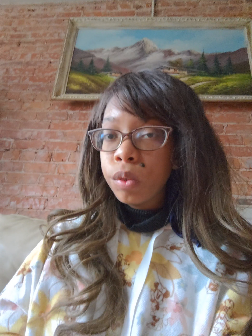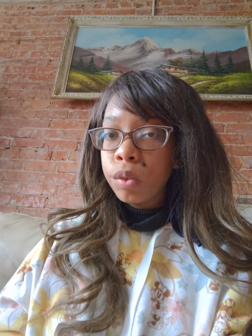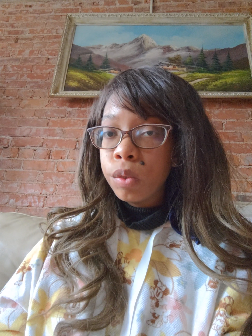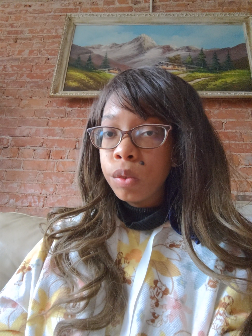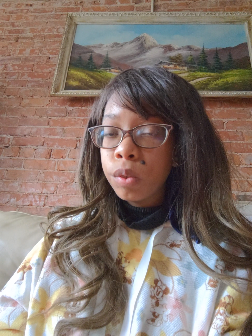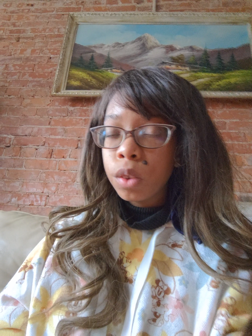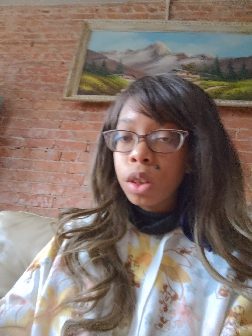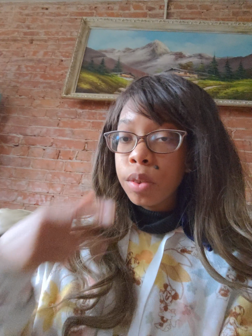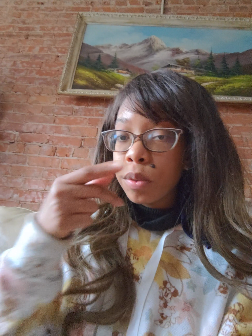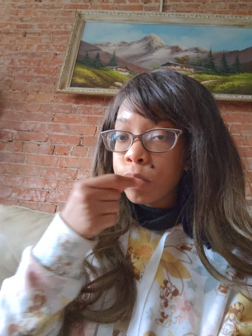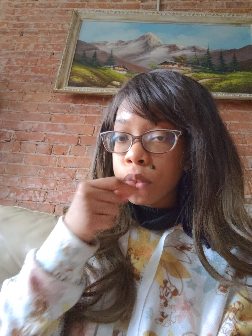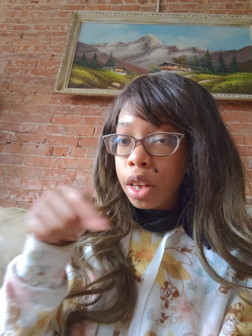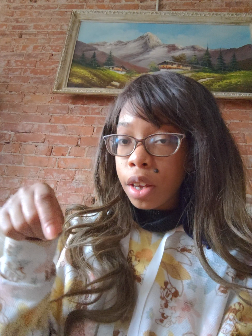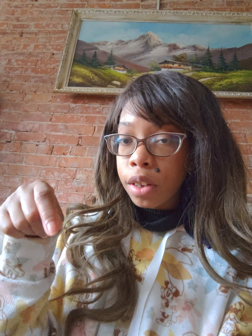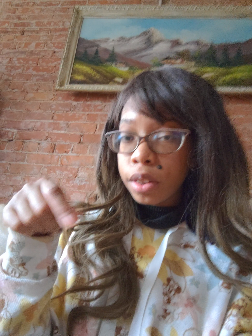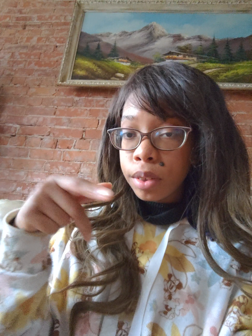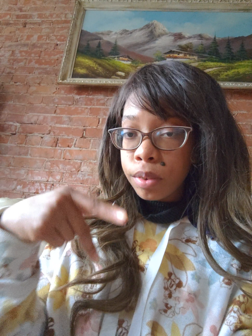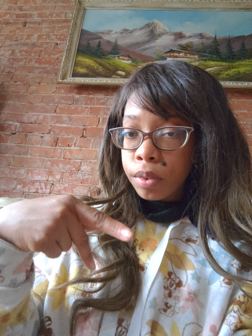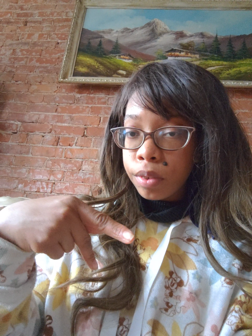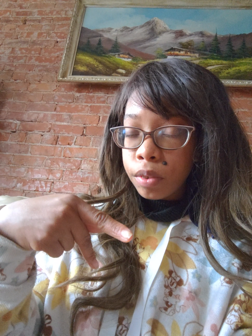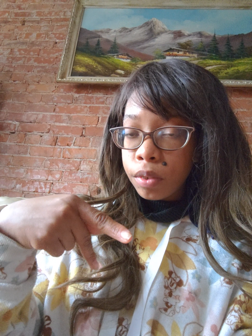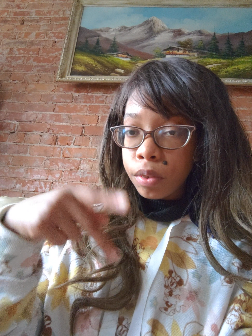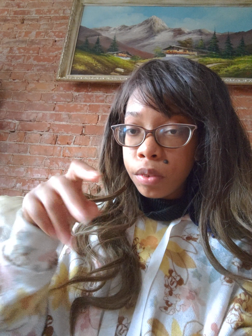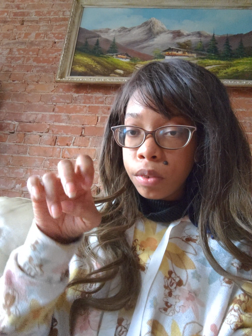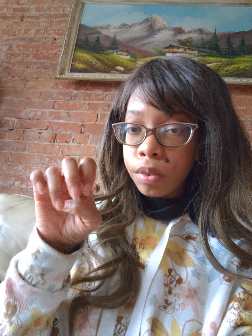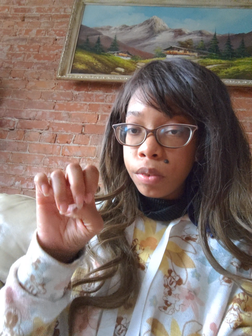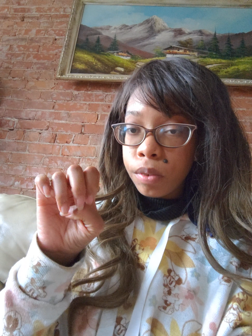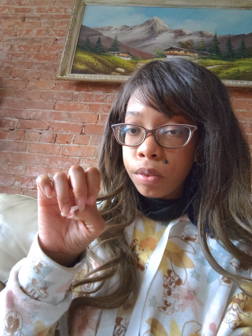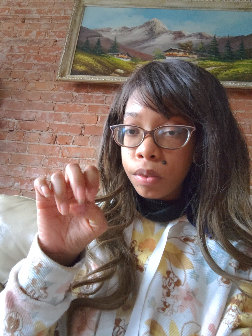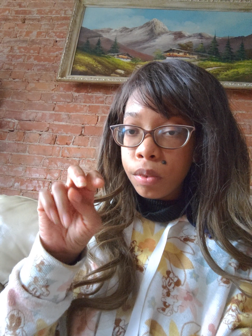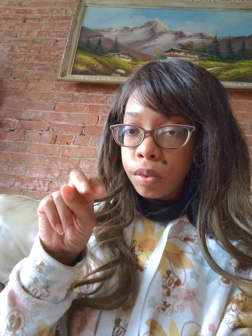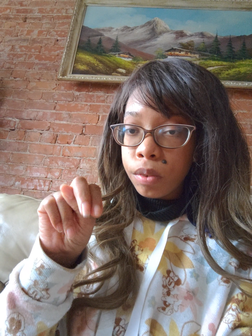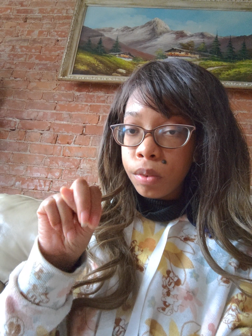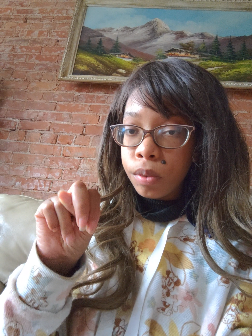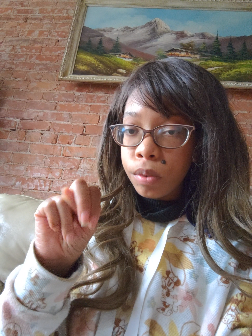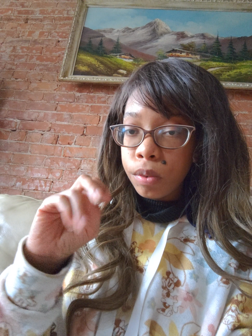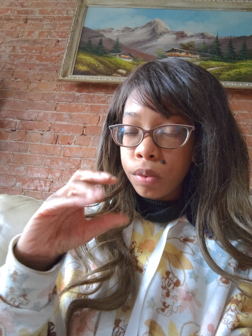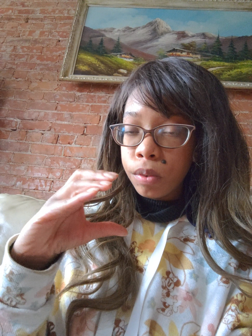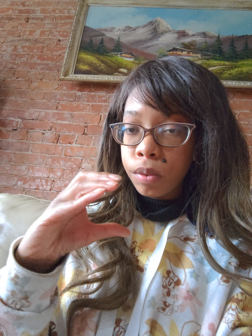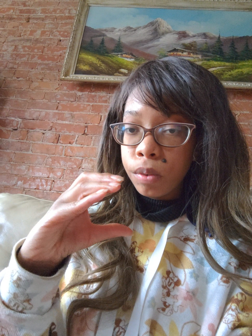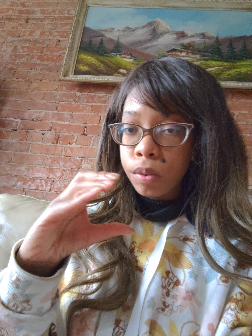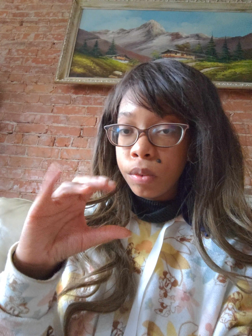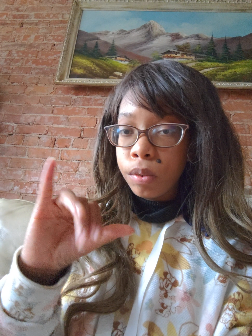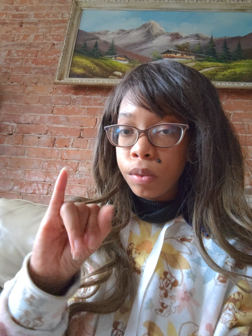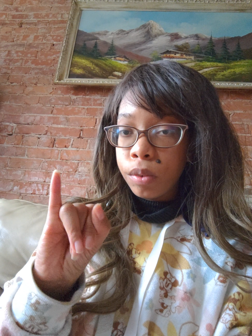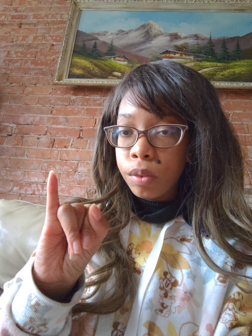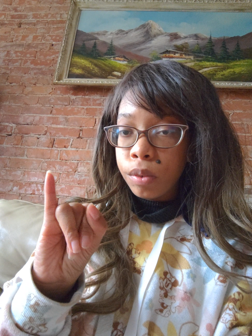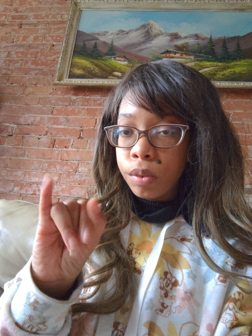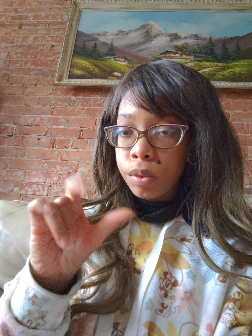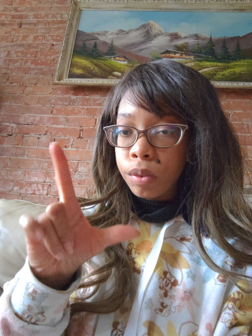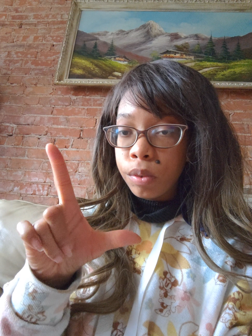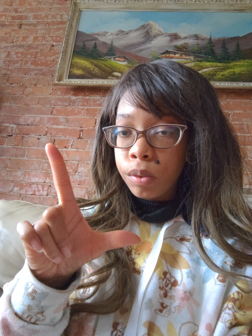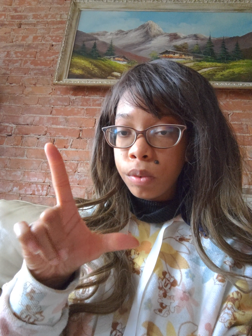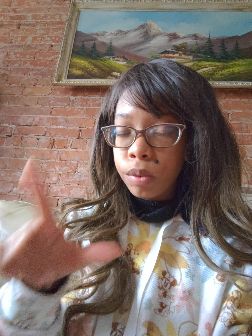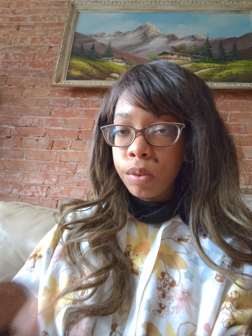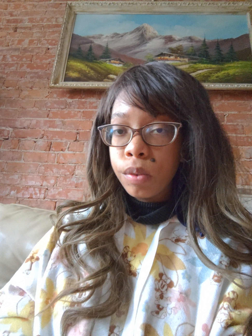pencil